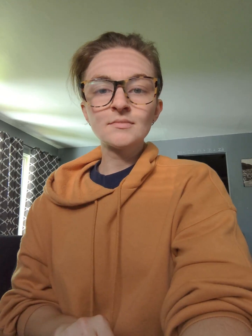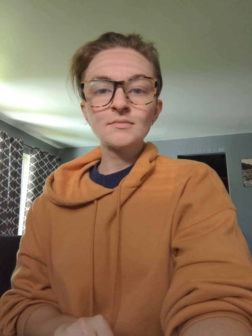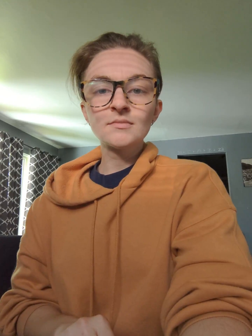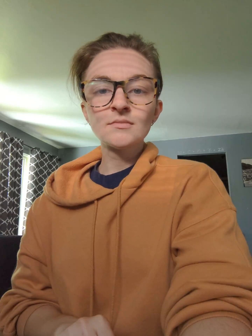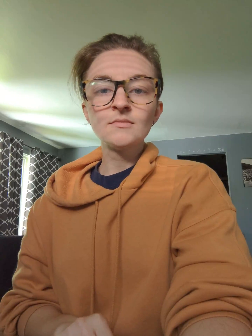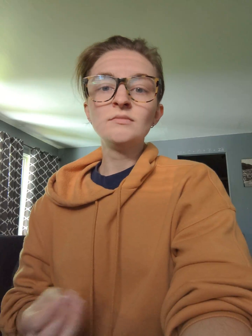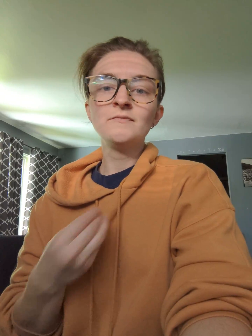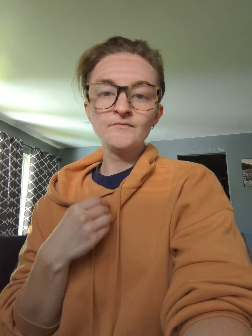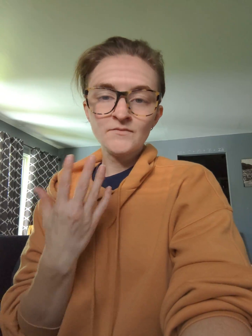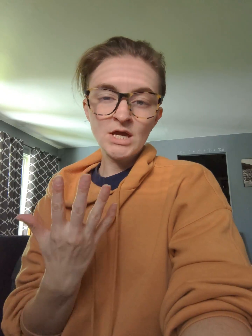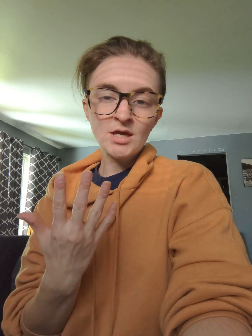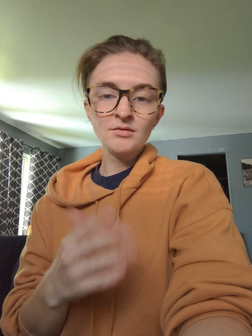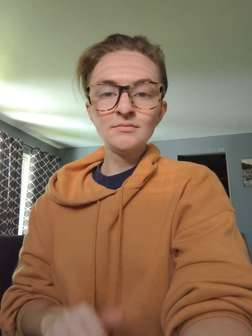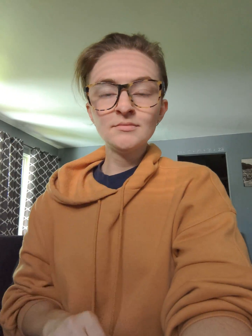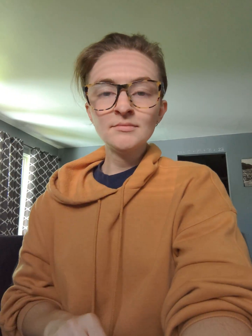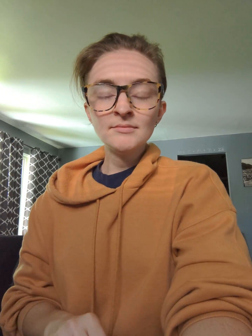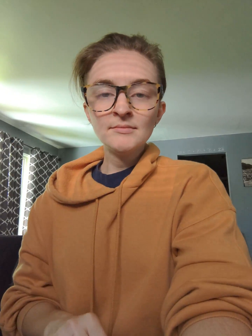give me five